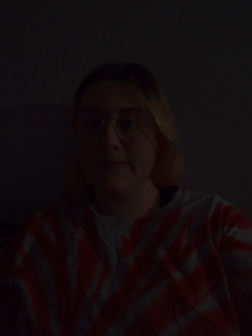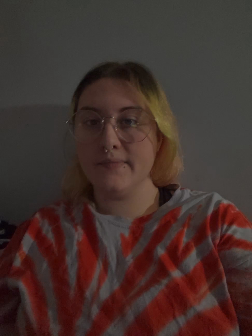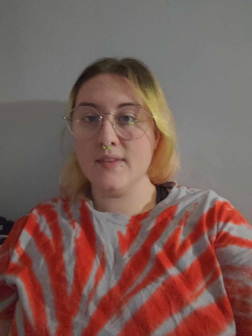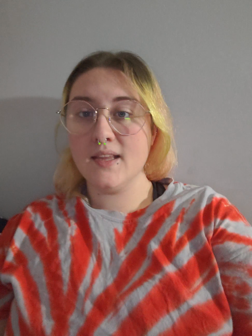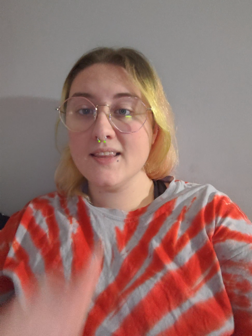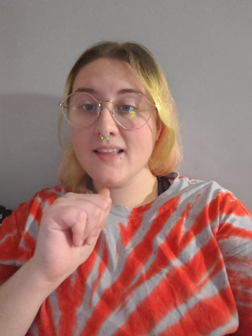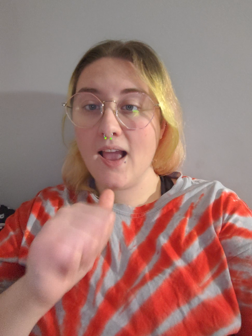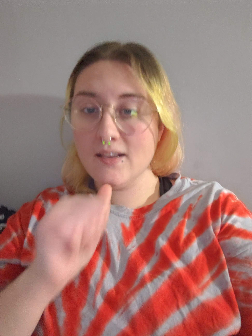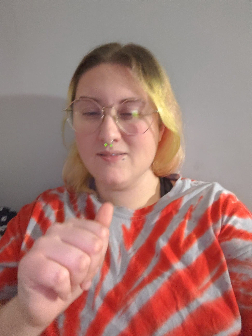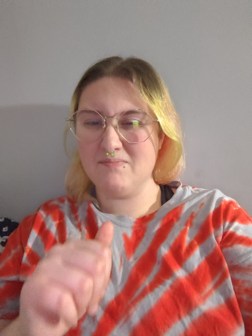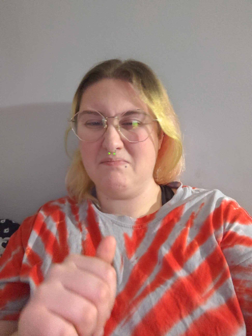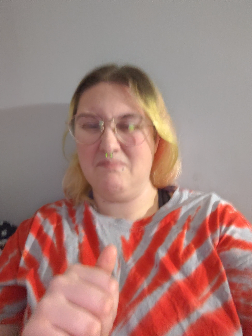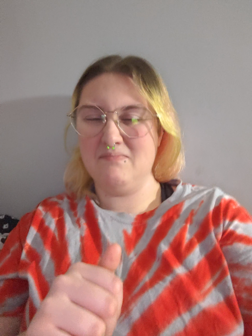nuts